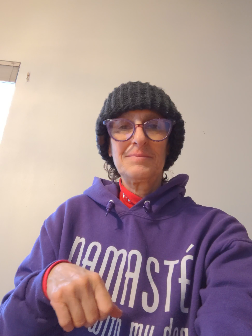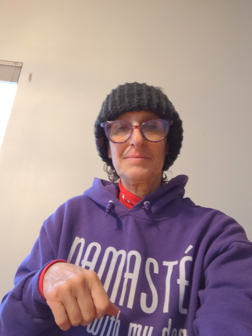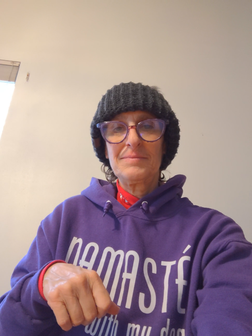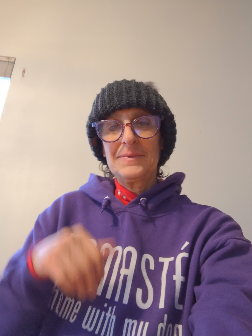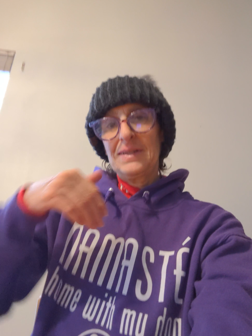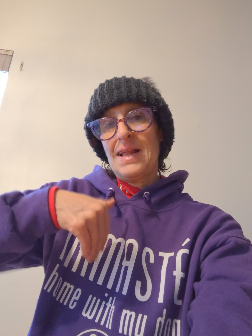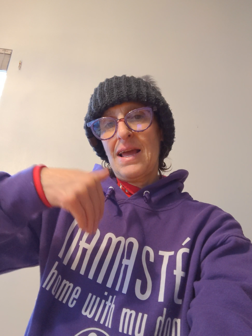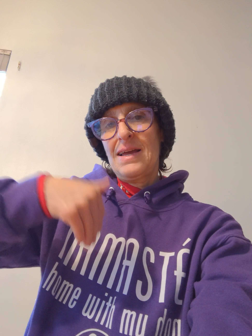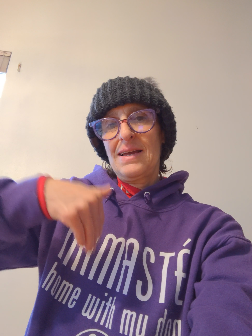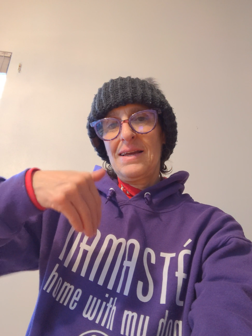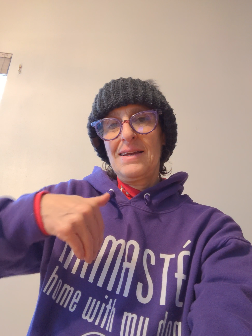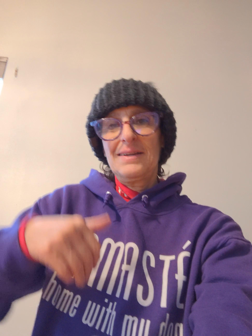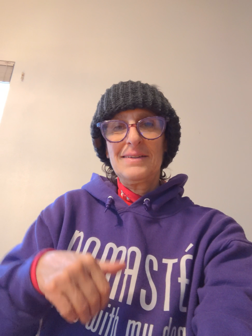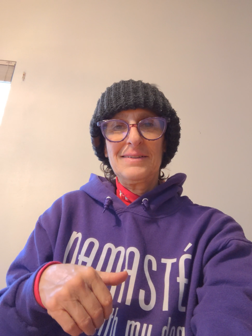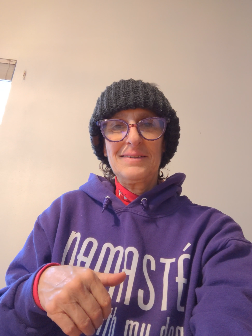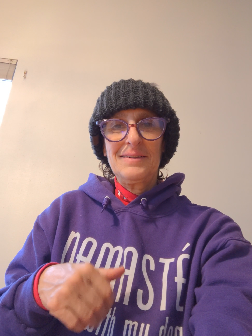night